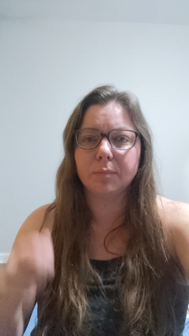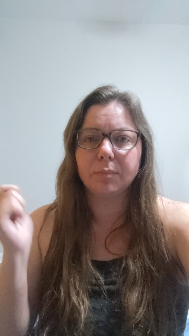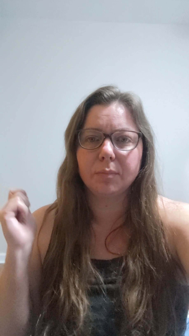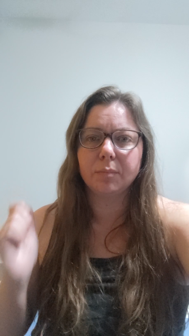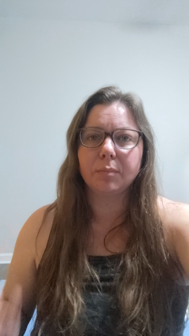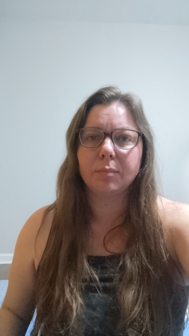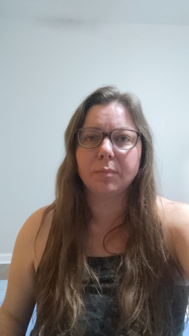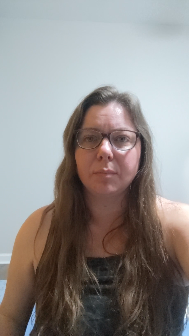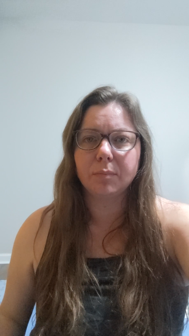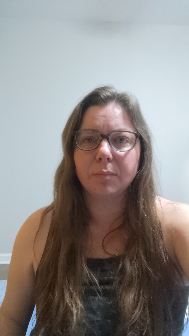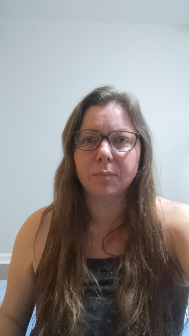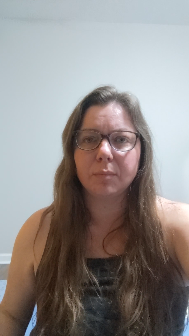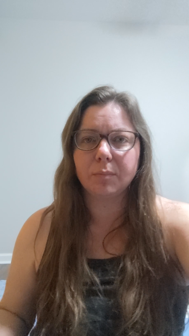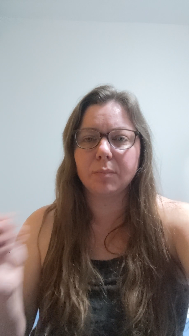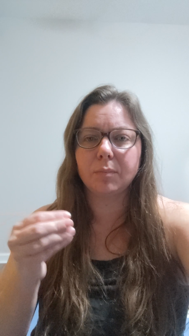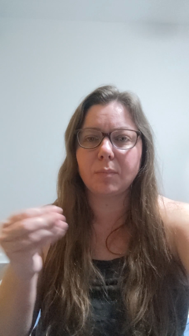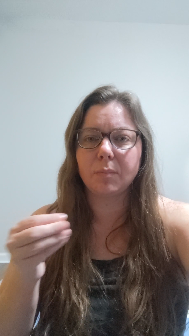more